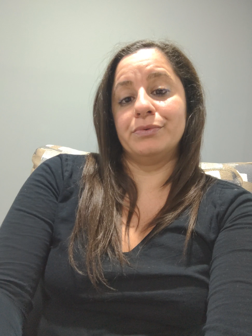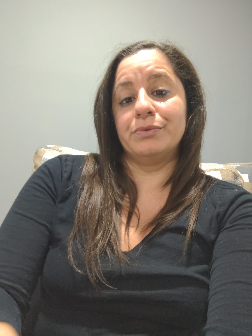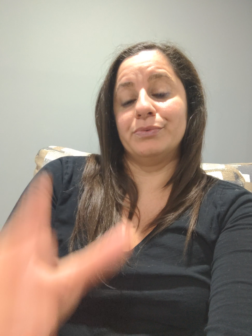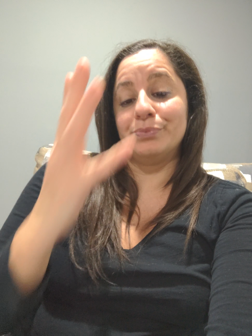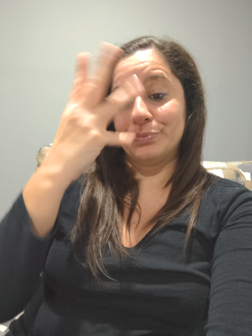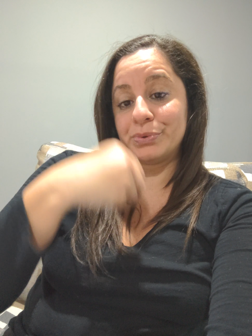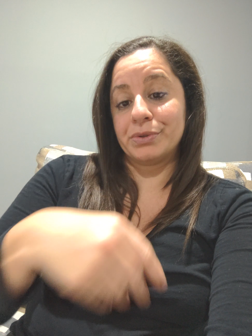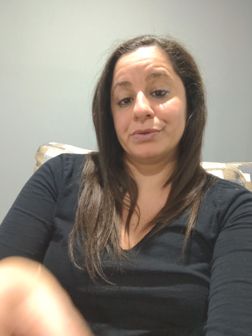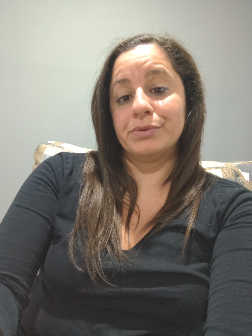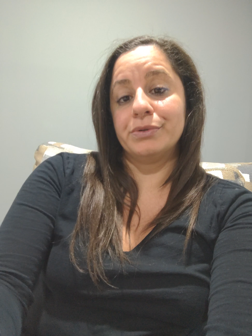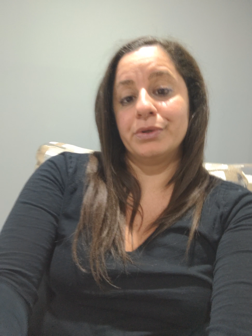pretty